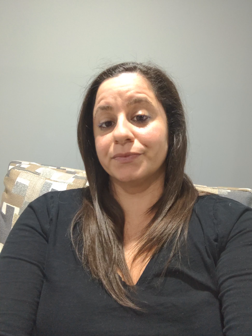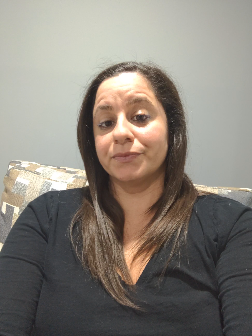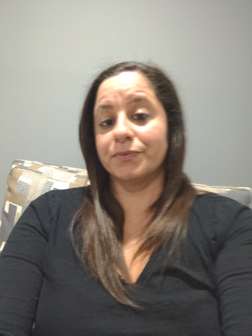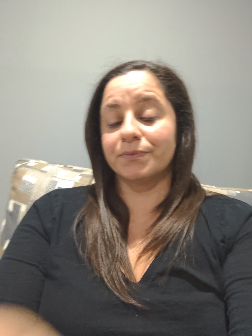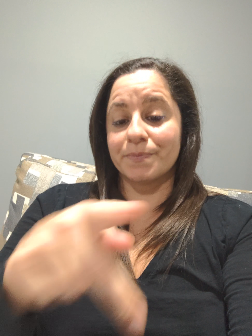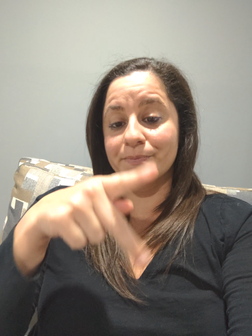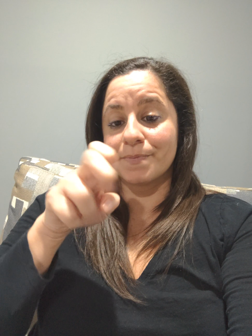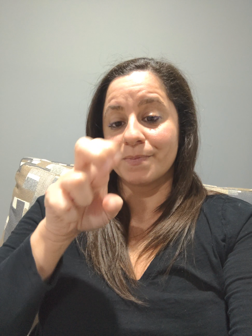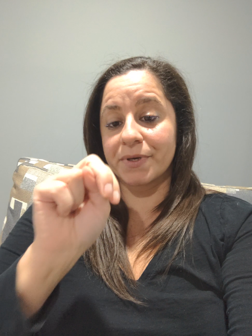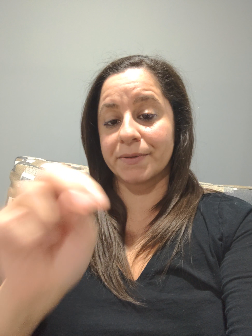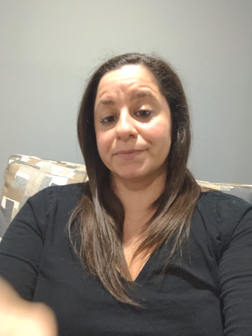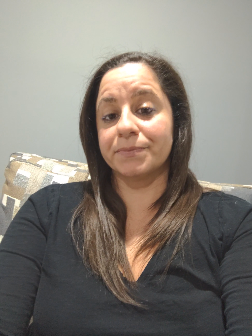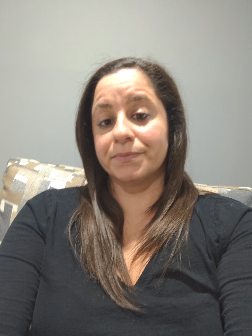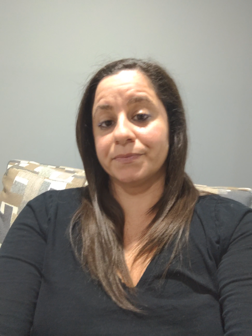pen